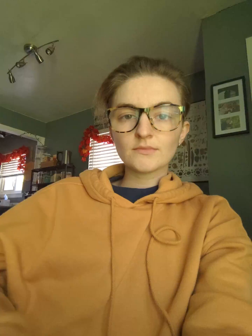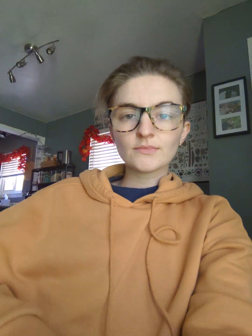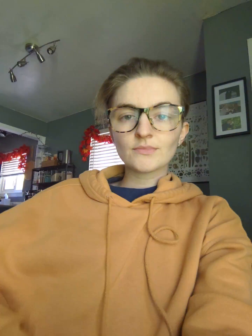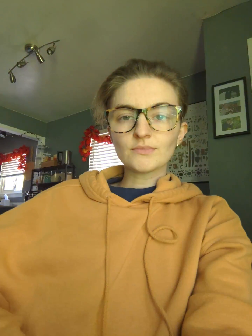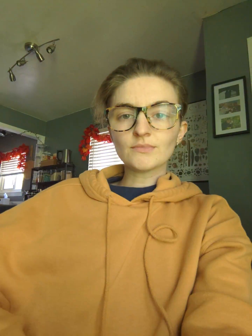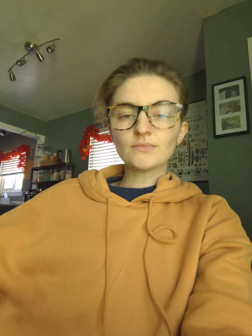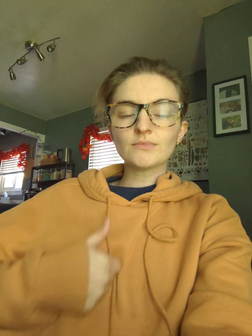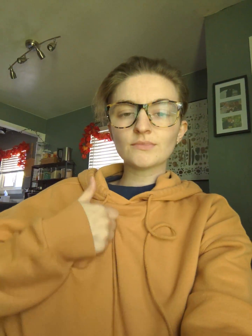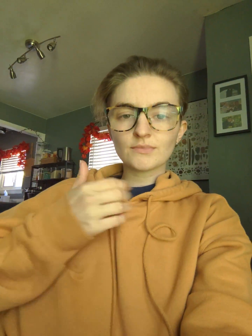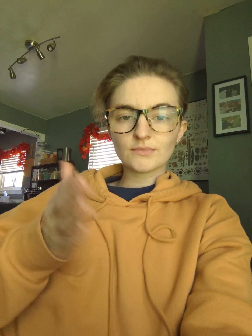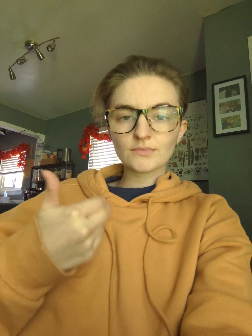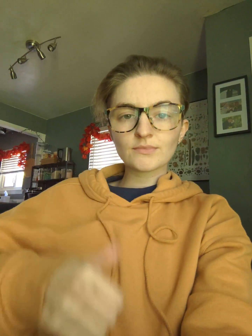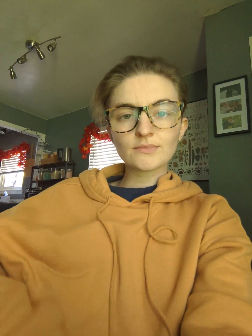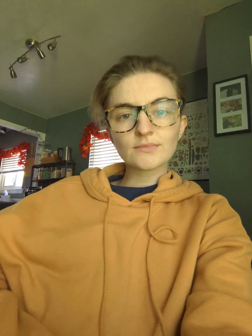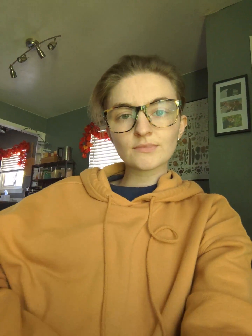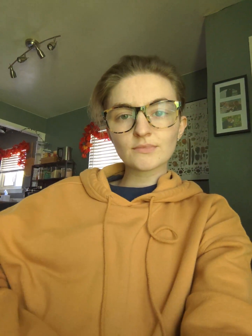living room